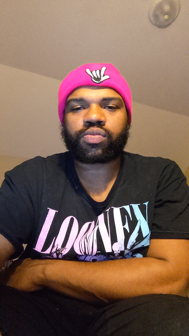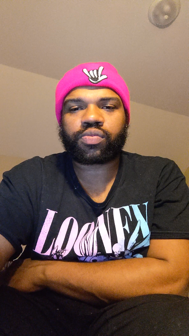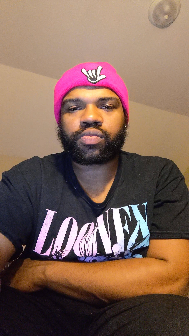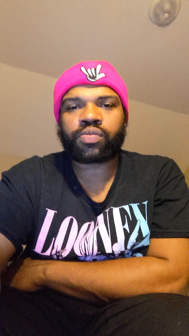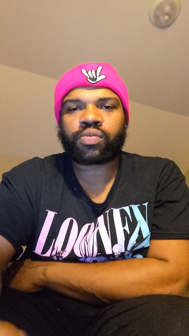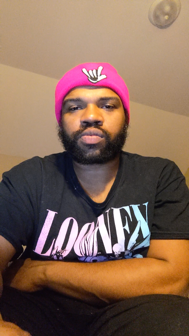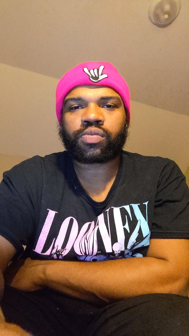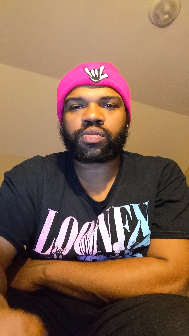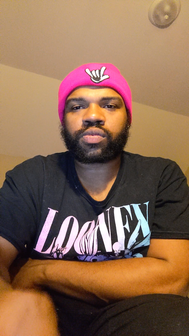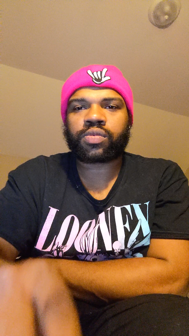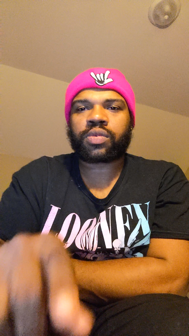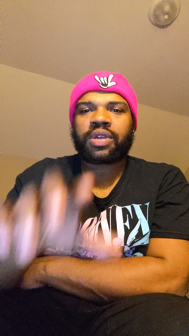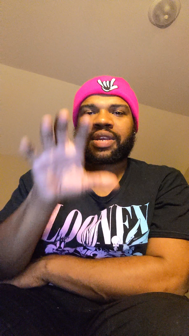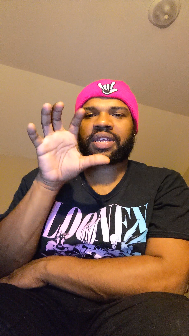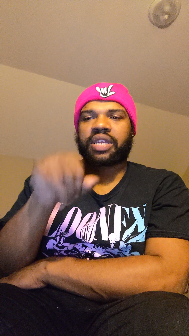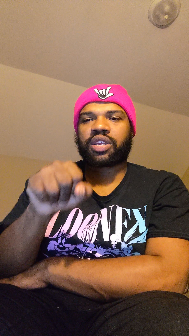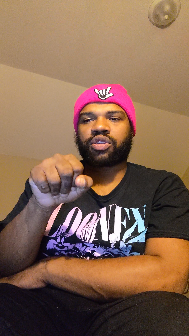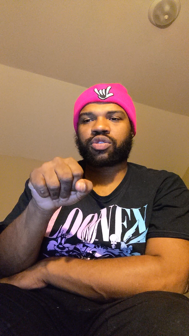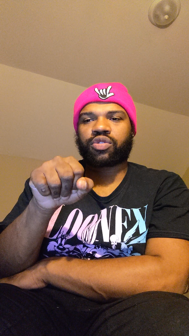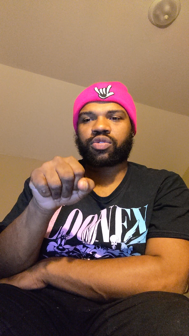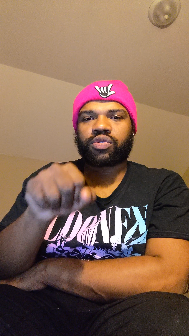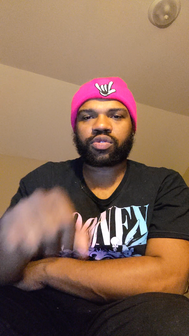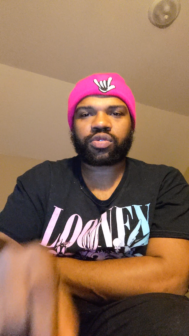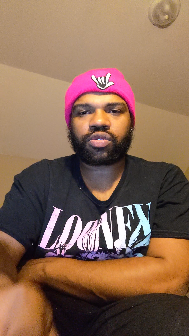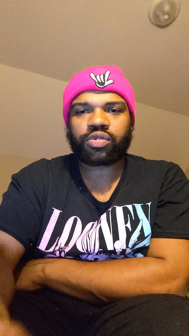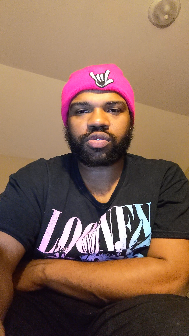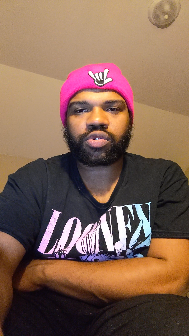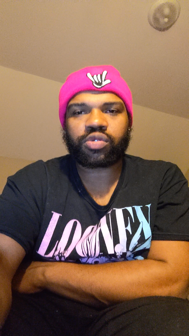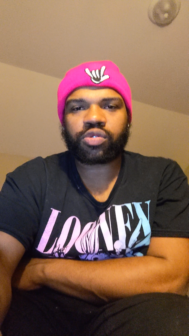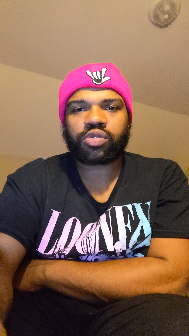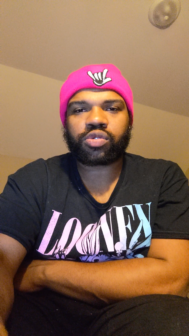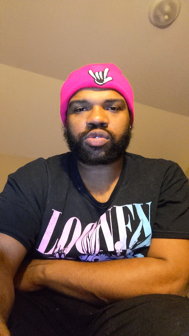catch